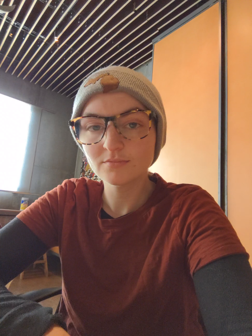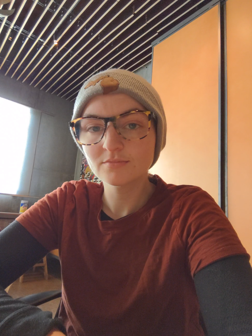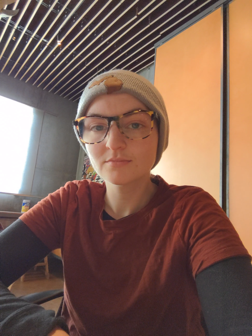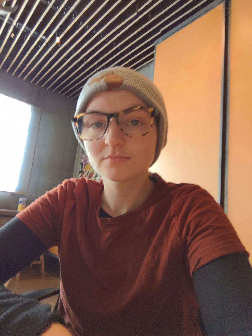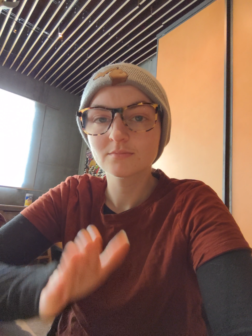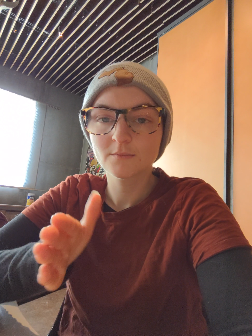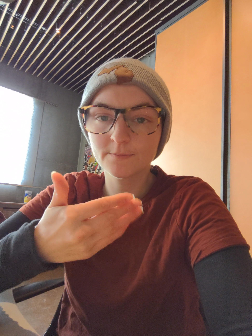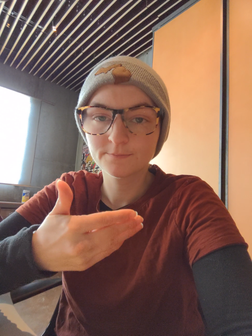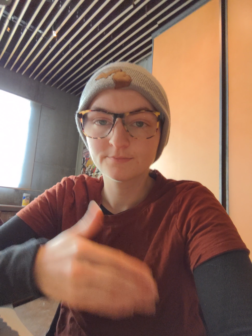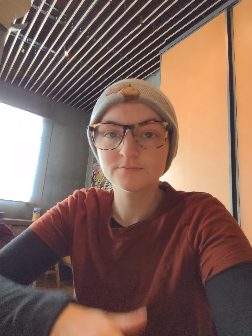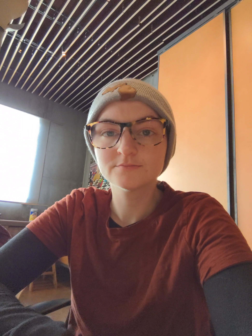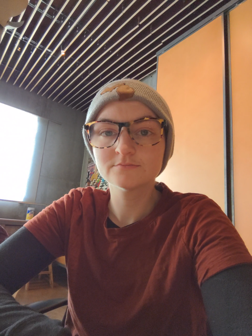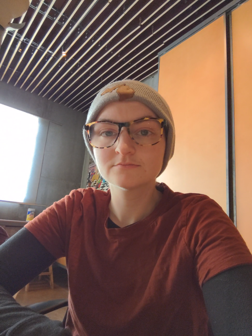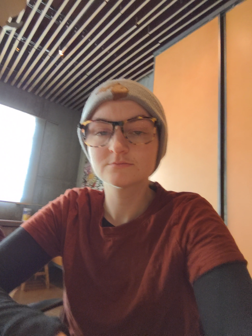room